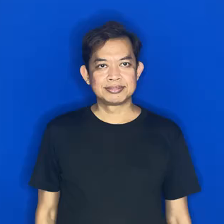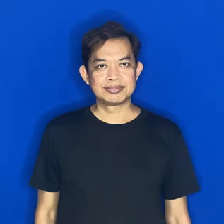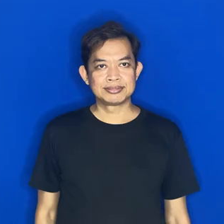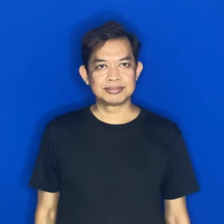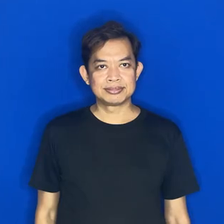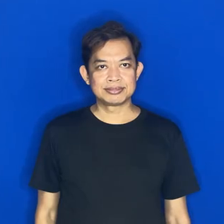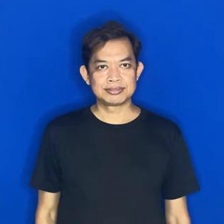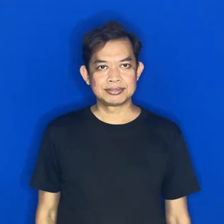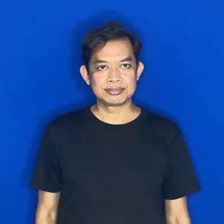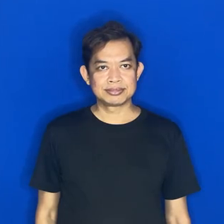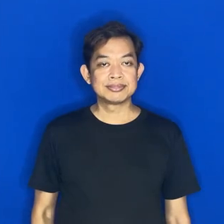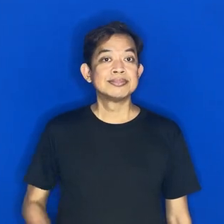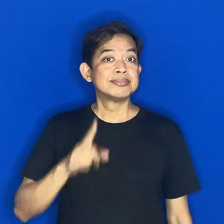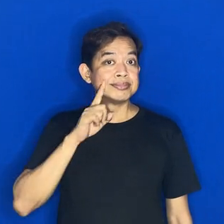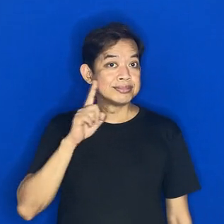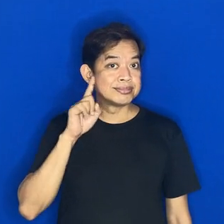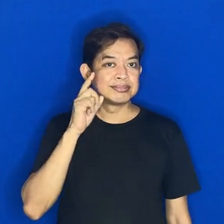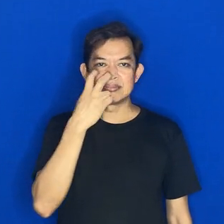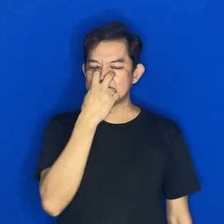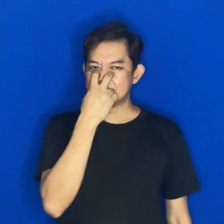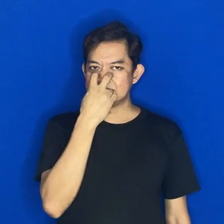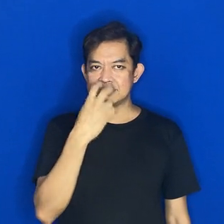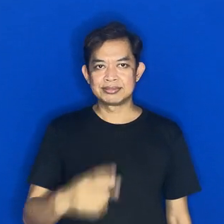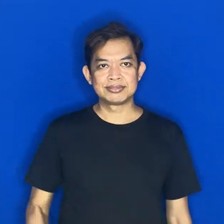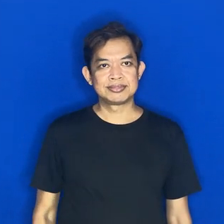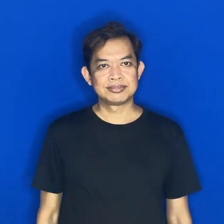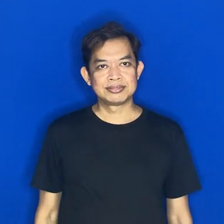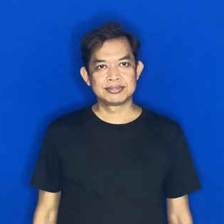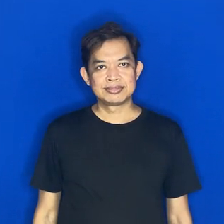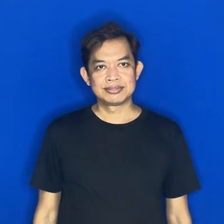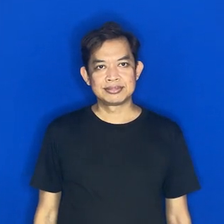deaf blind